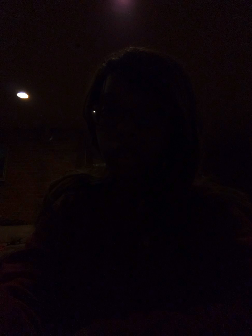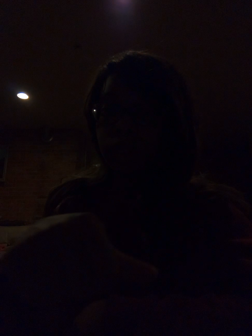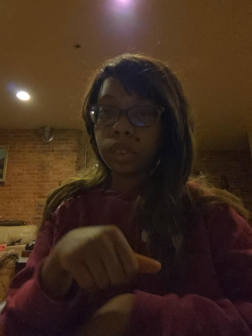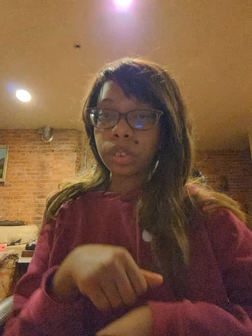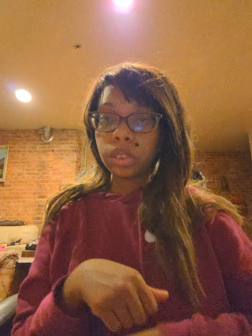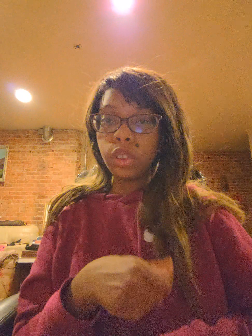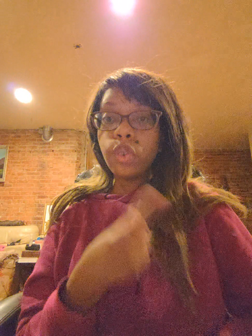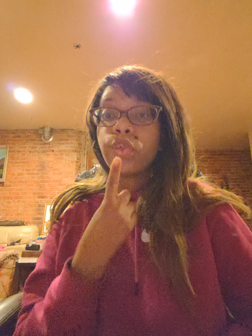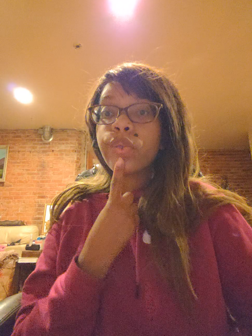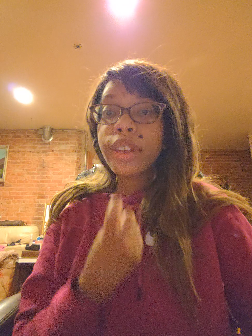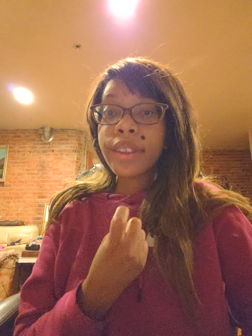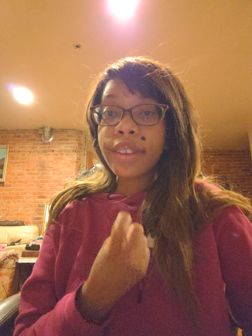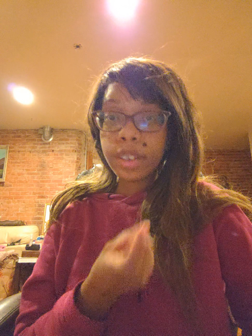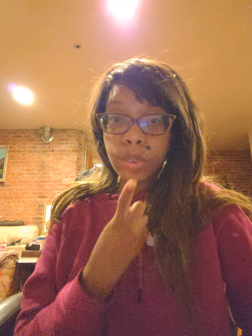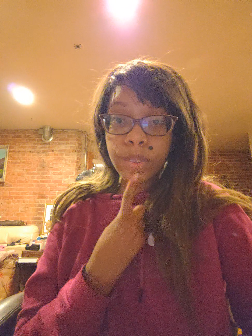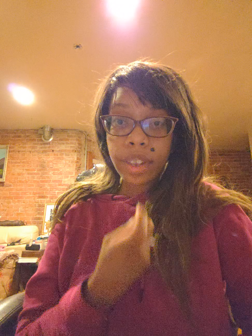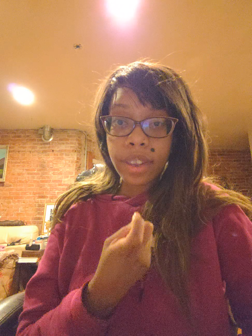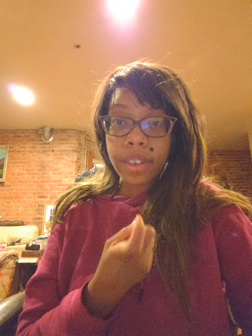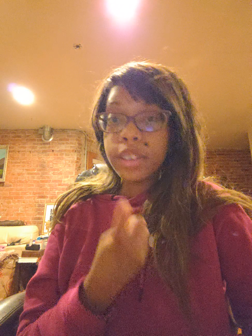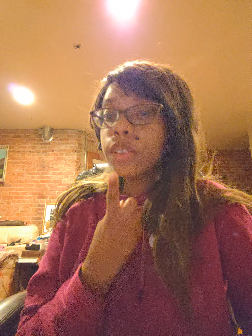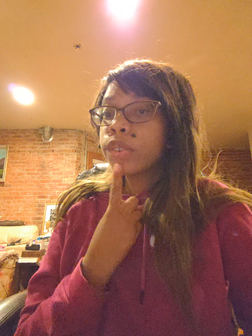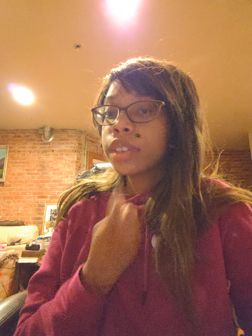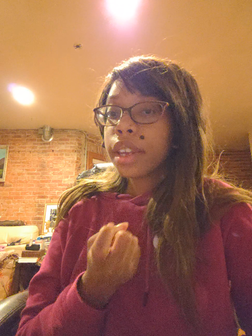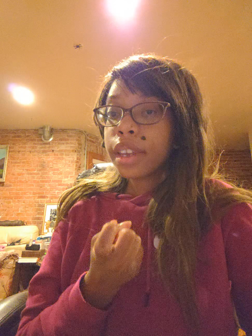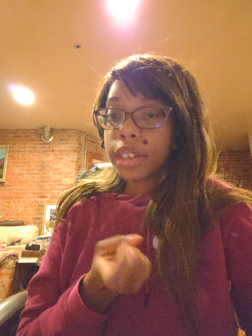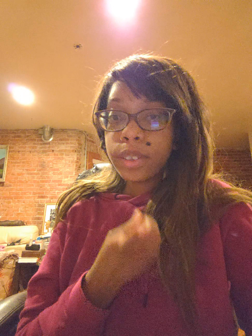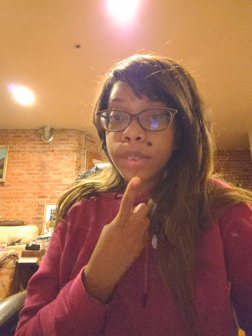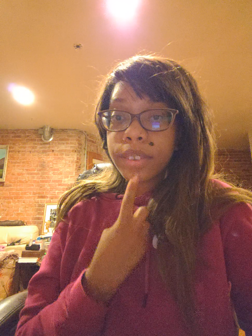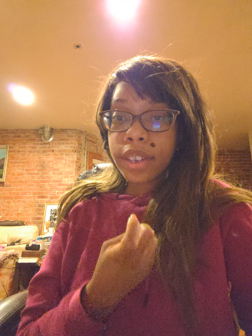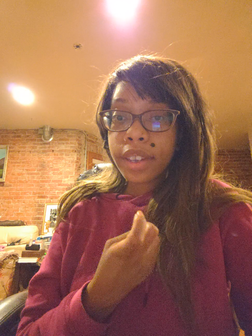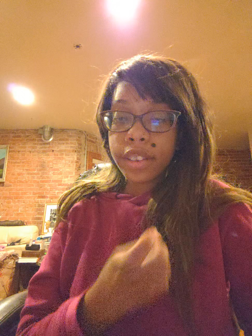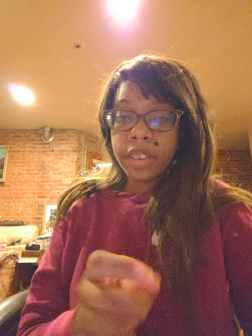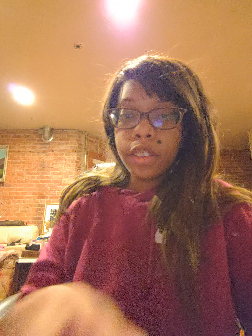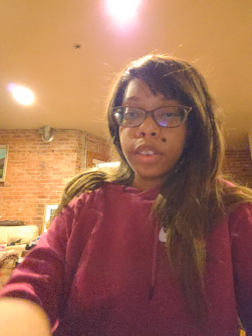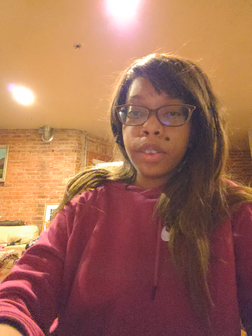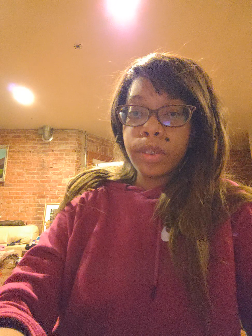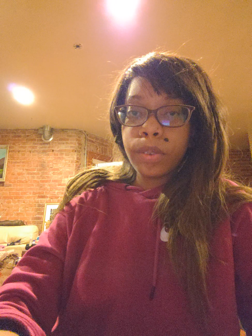red